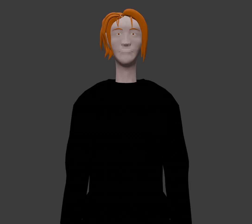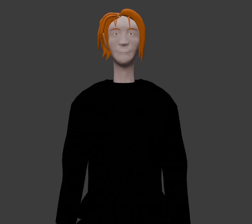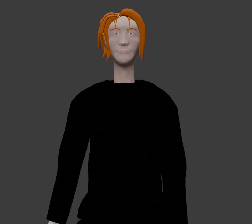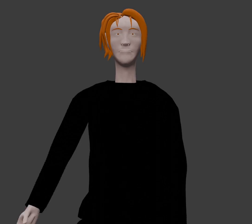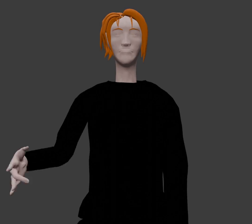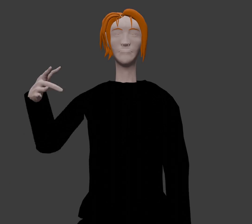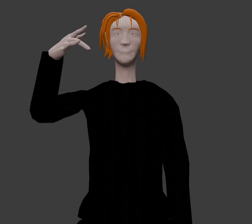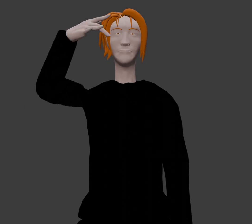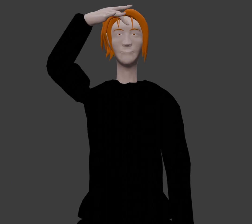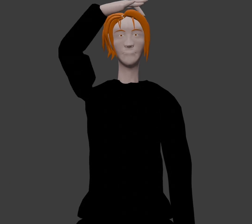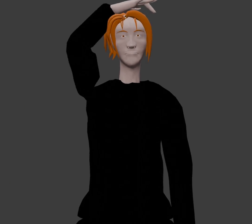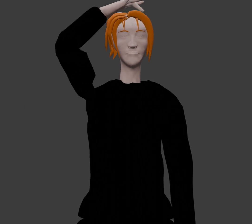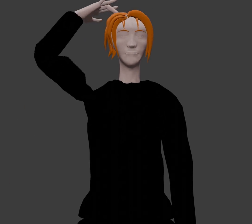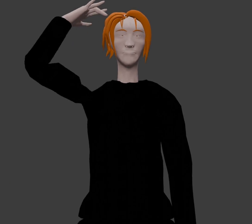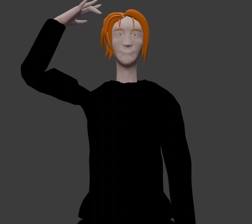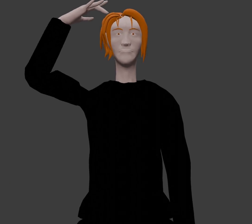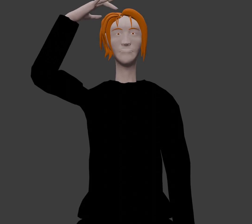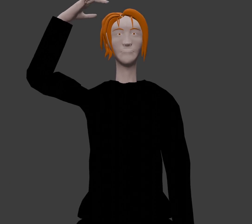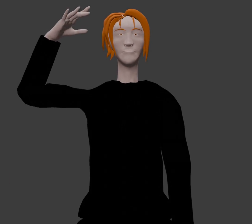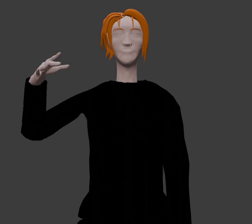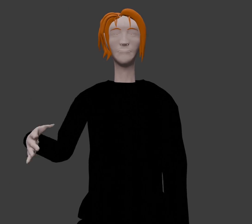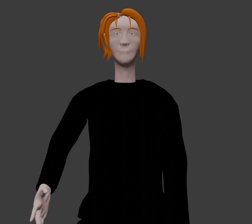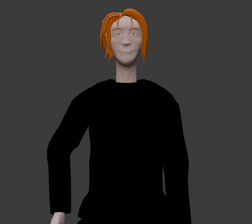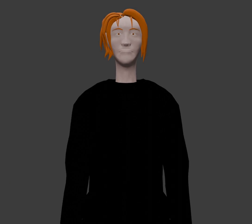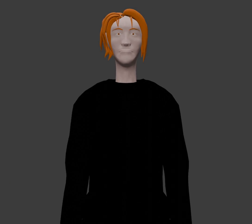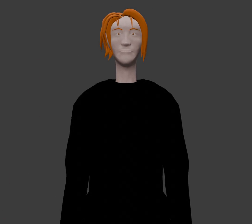Bald